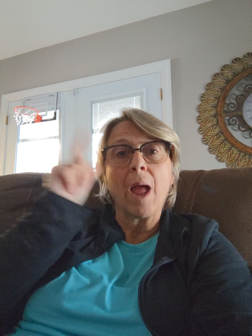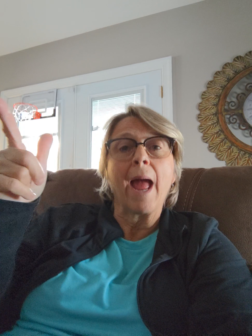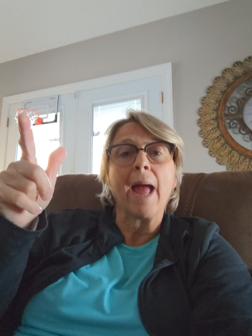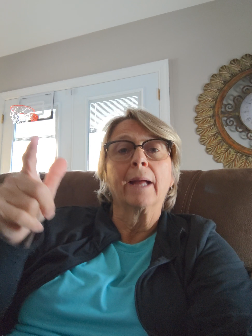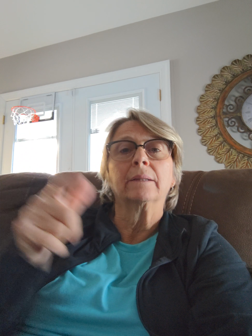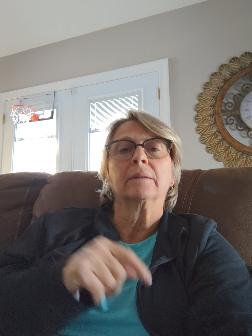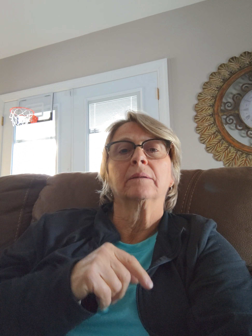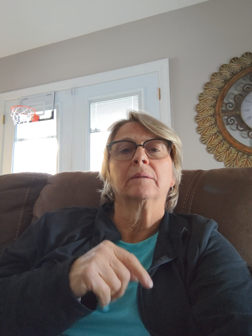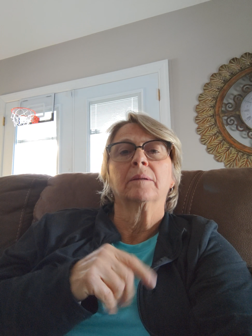awake